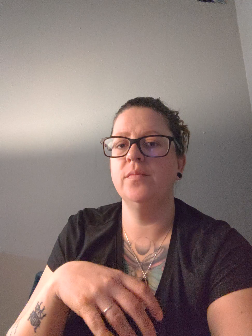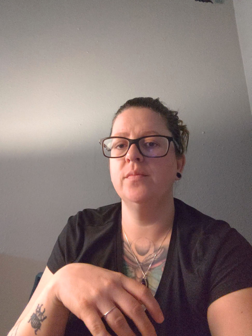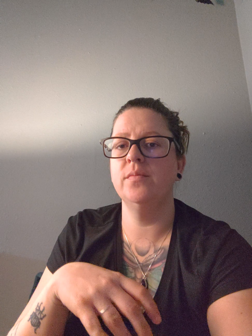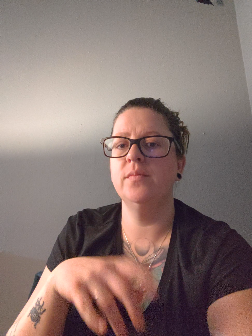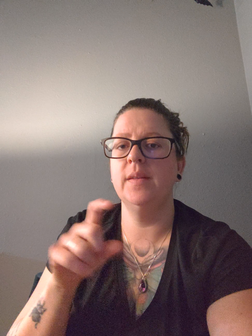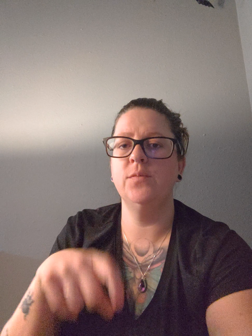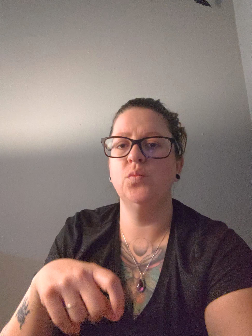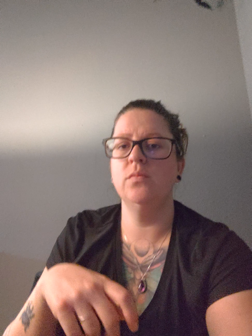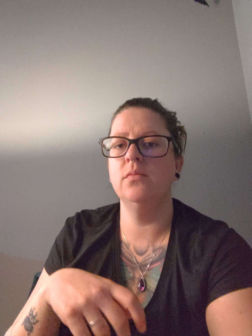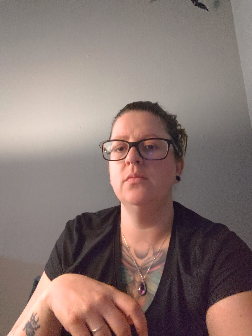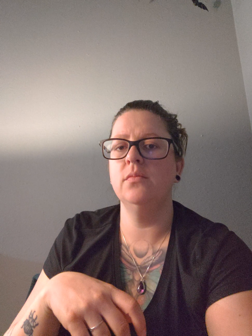have to